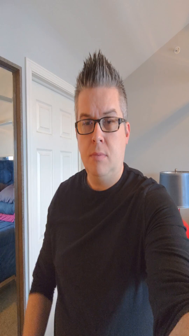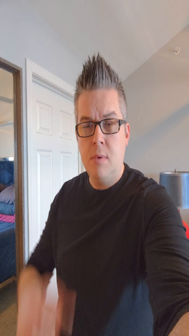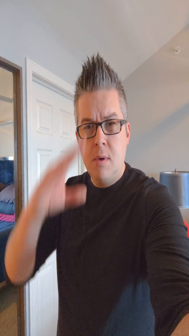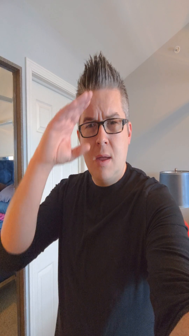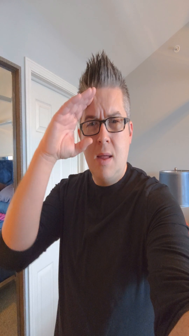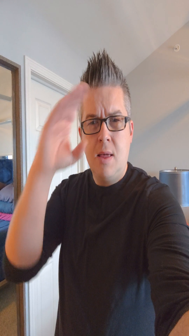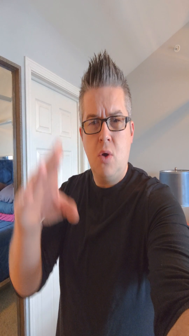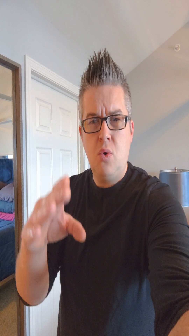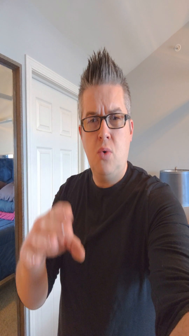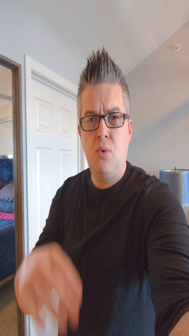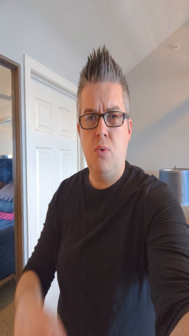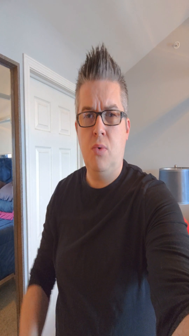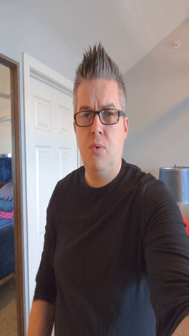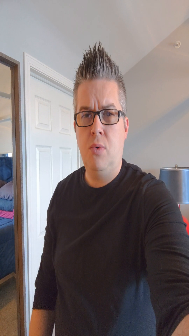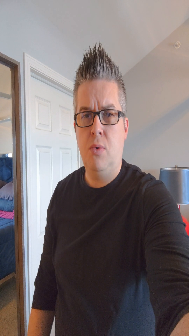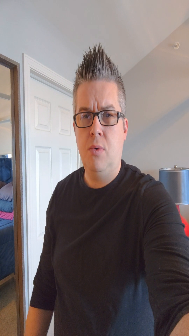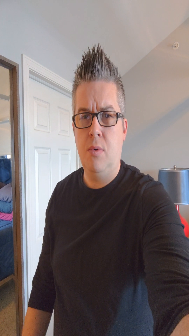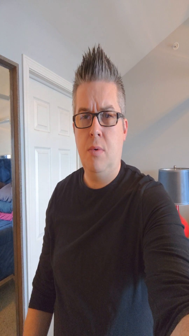hello